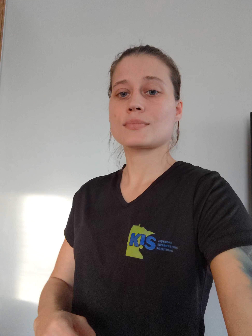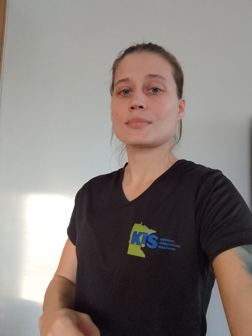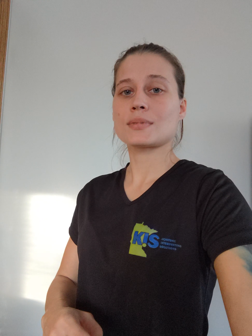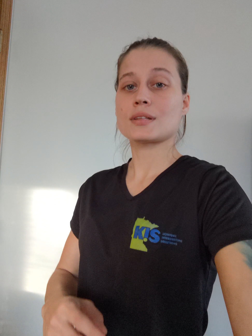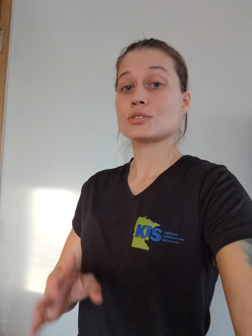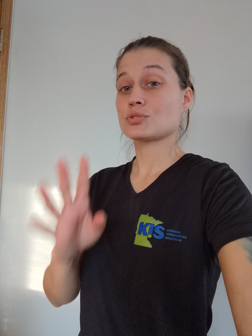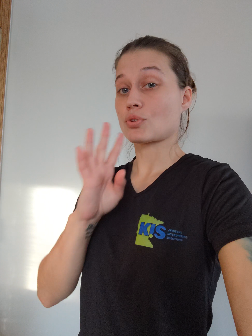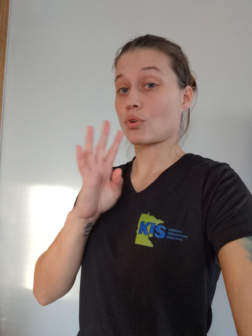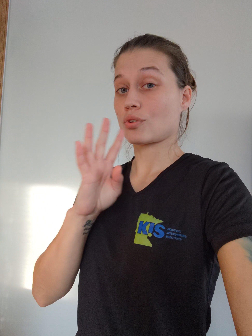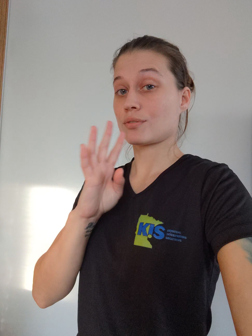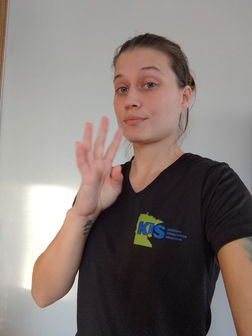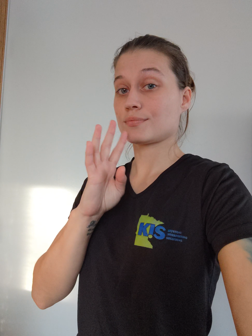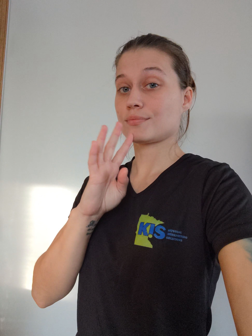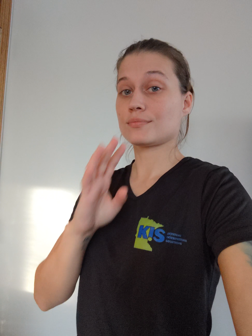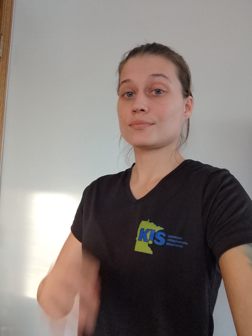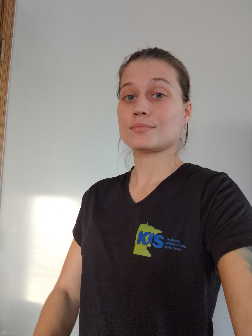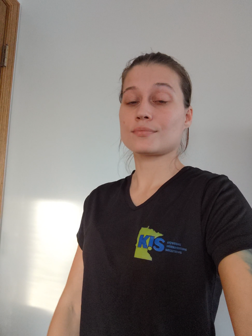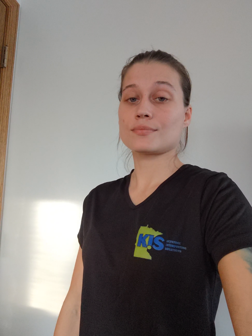talk